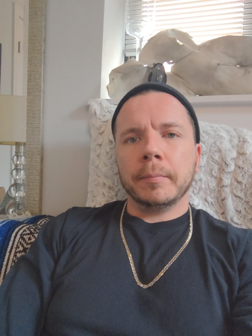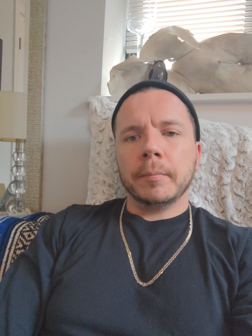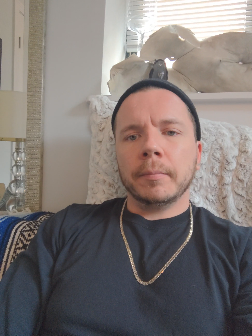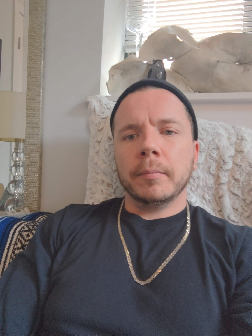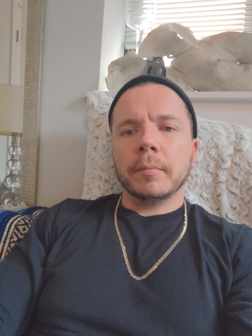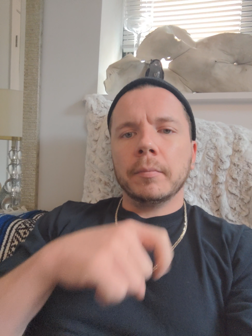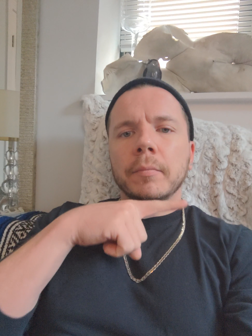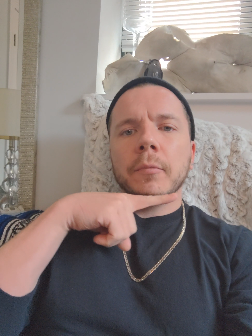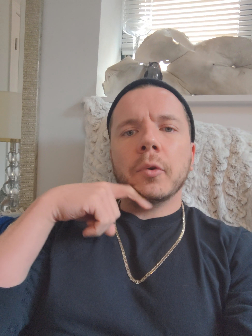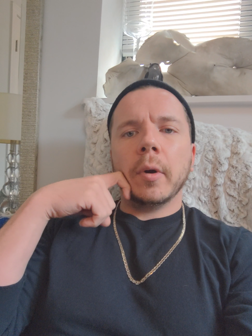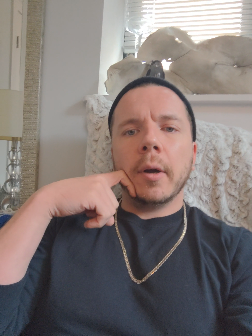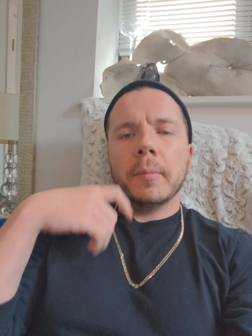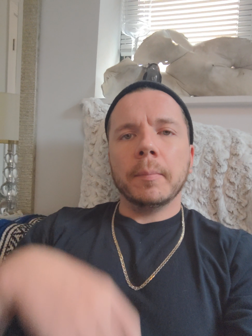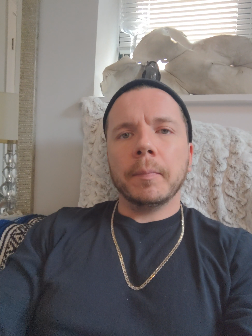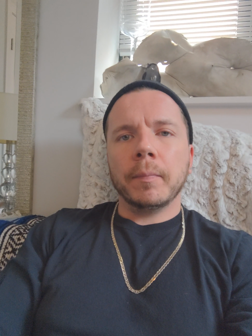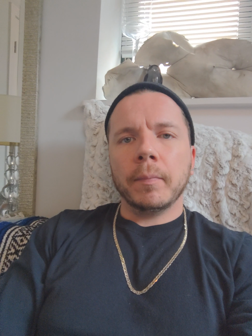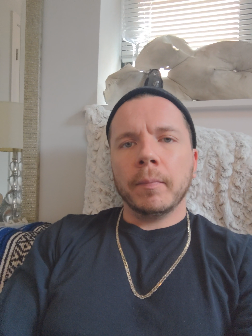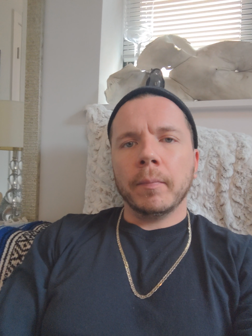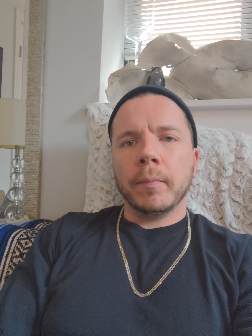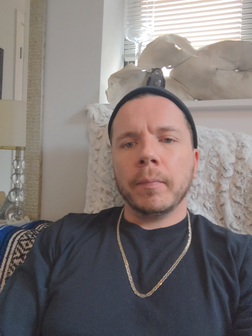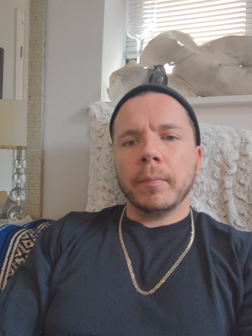dry